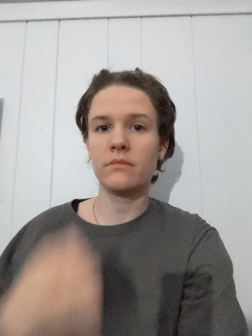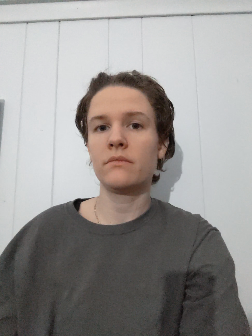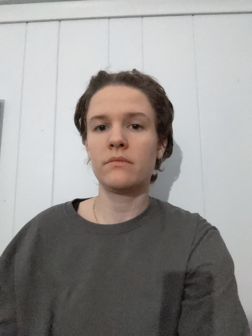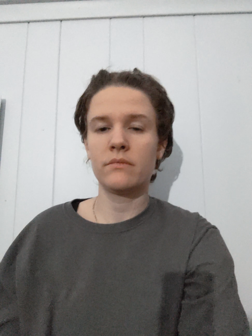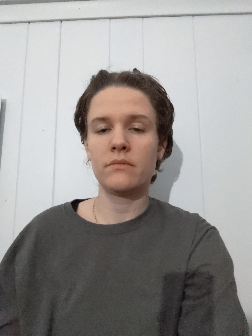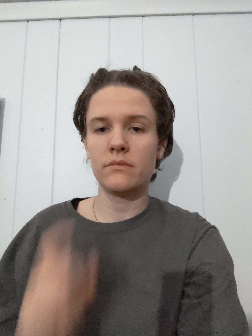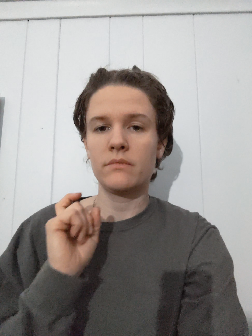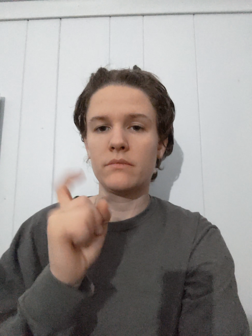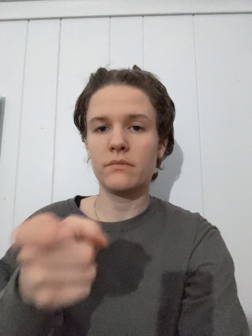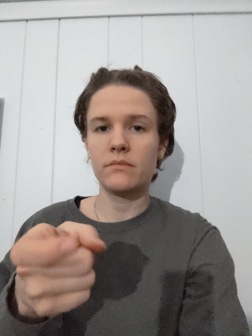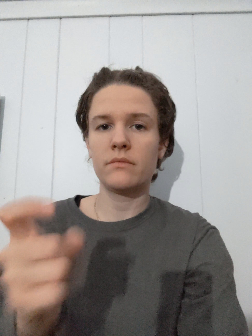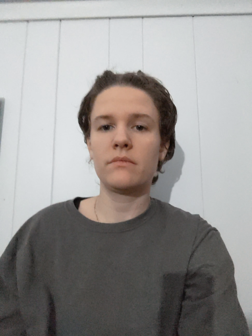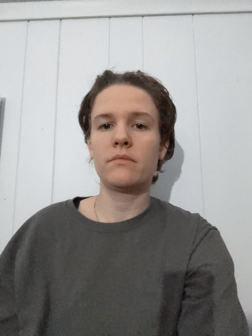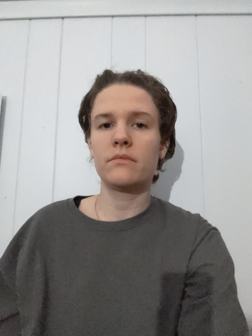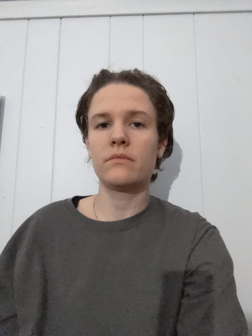give